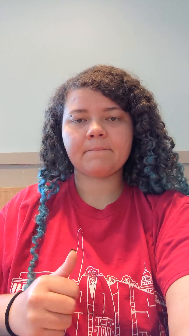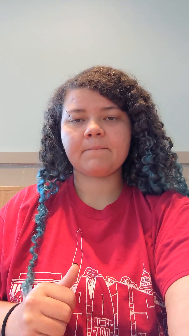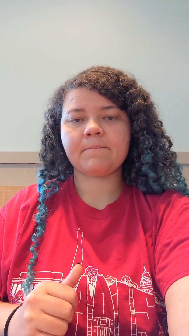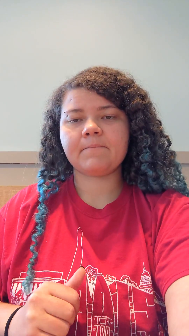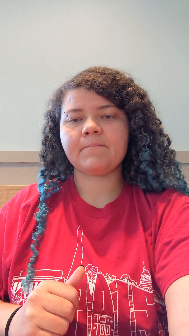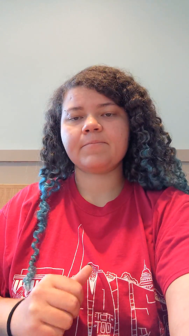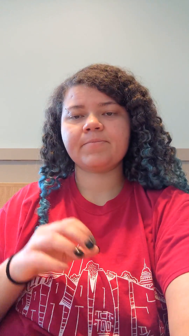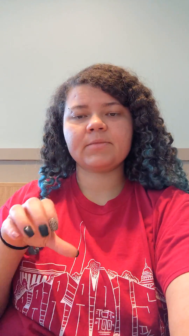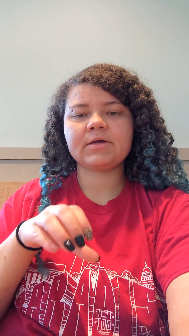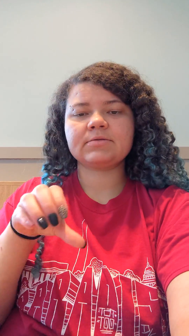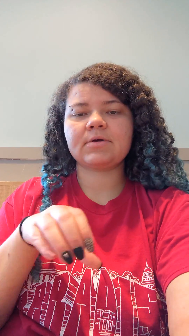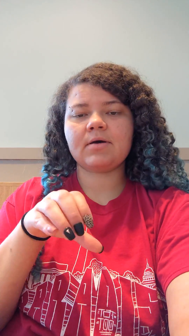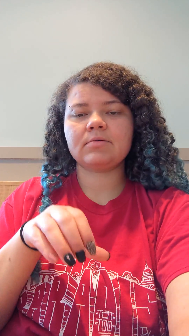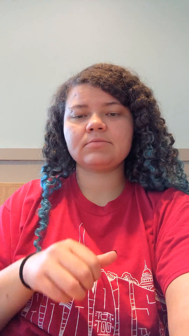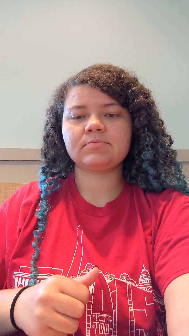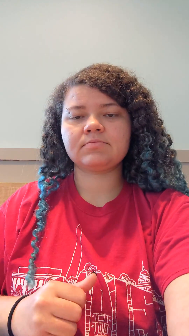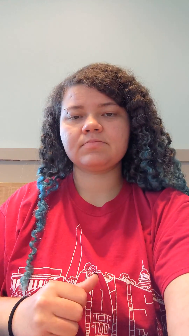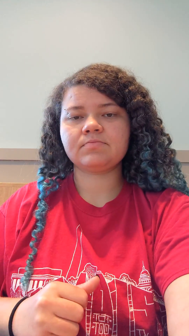does